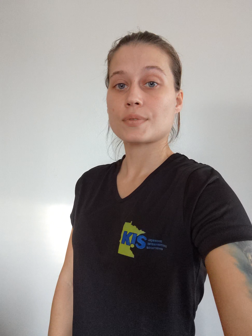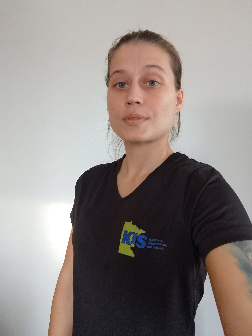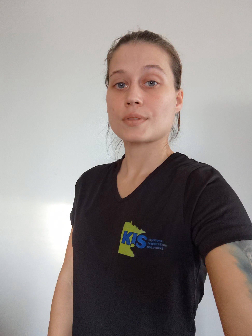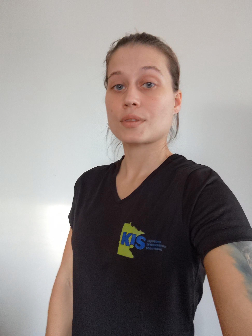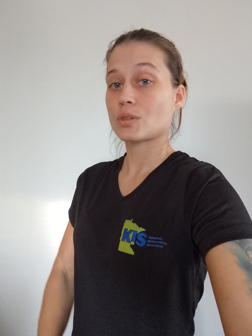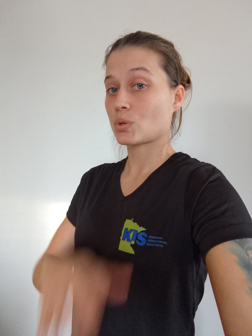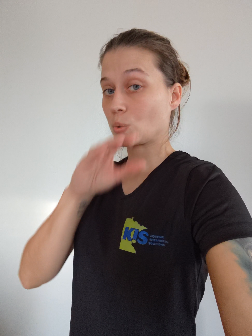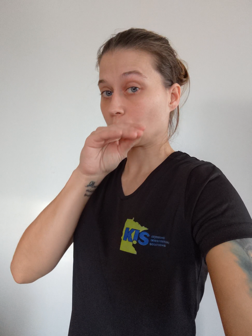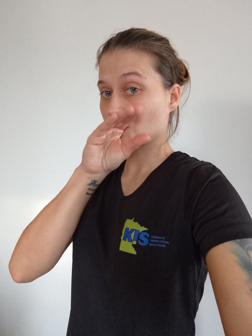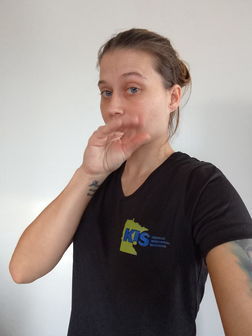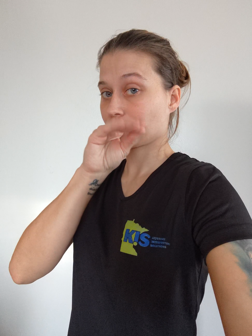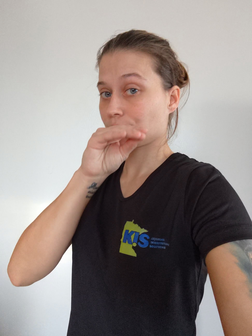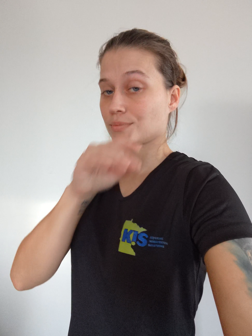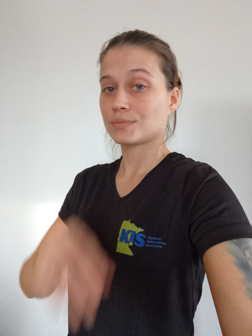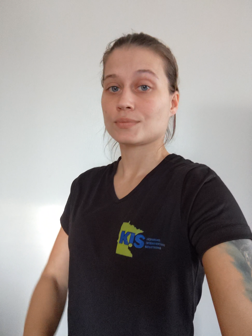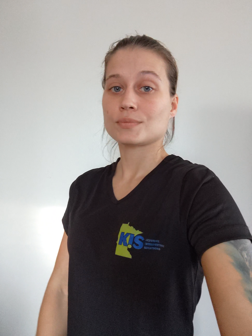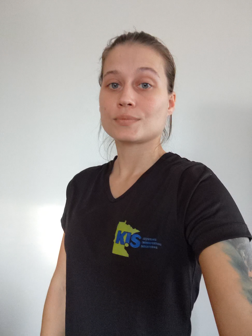goose